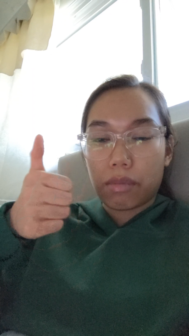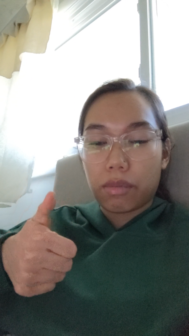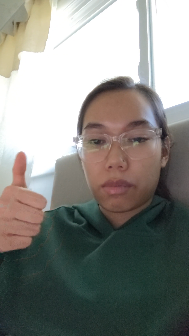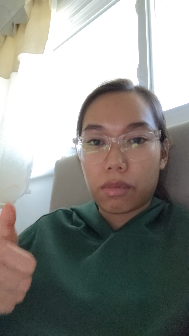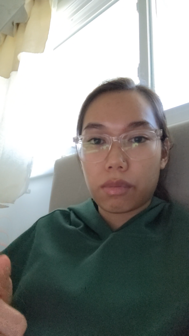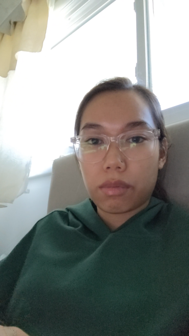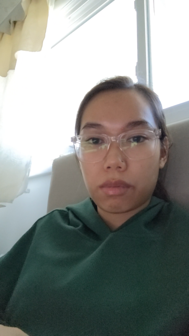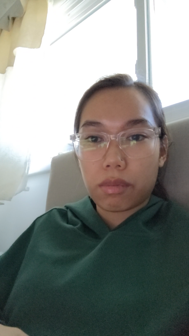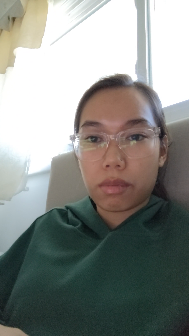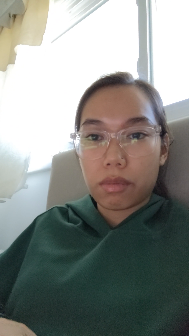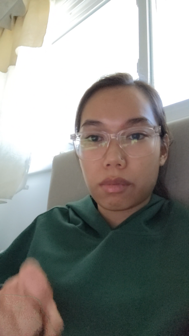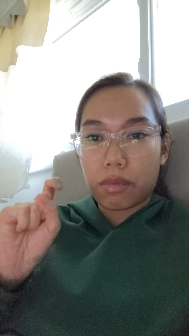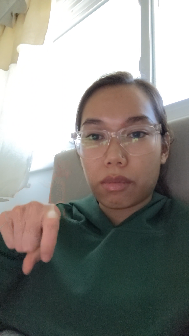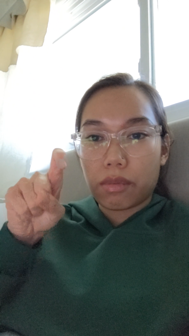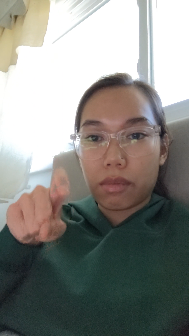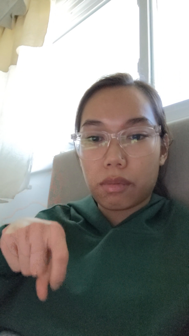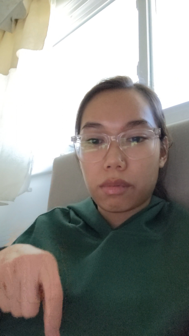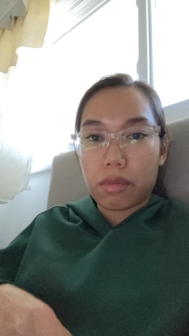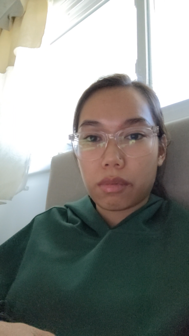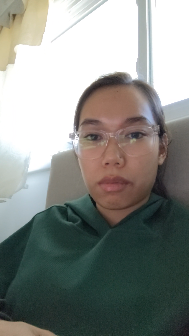should